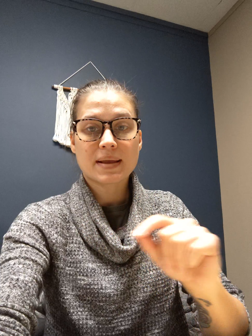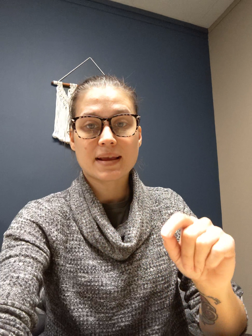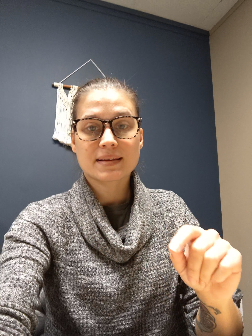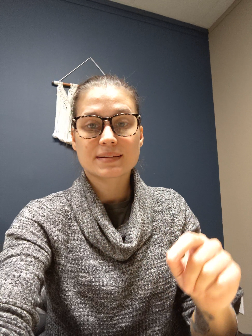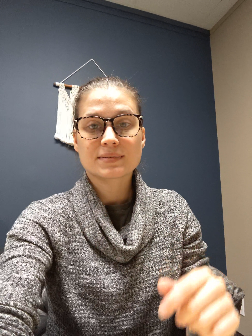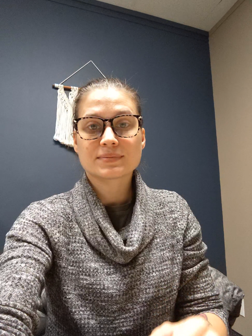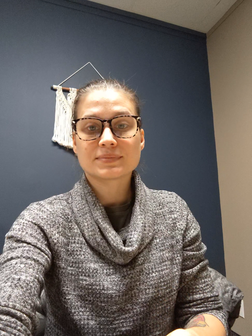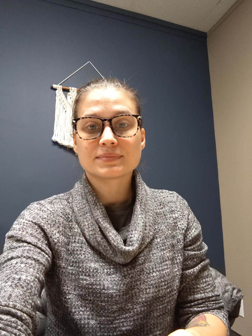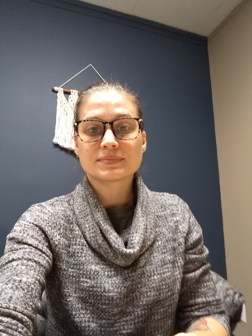pen